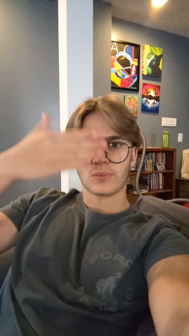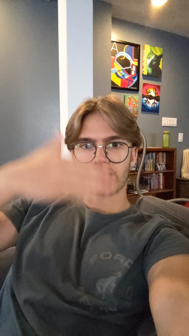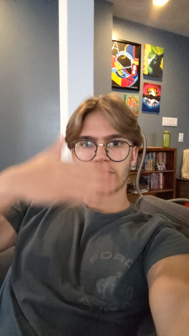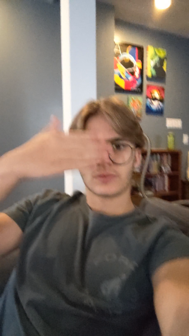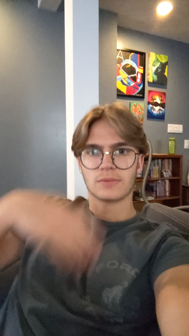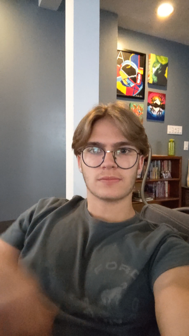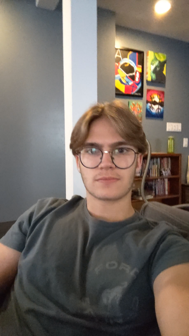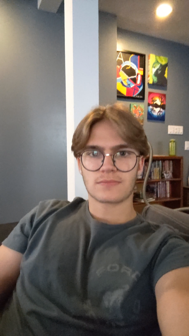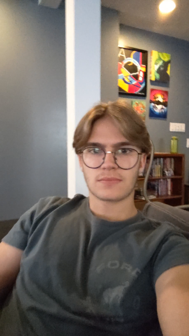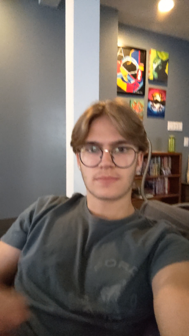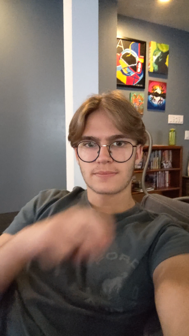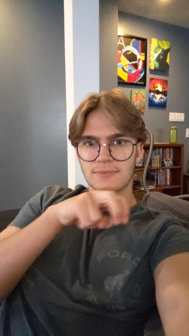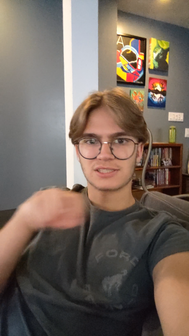bench